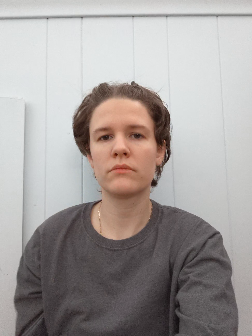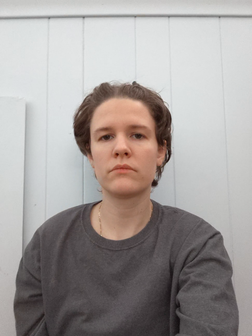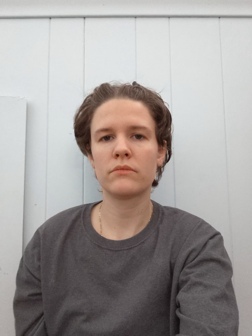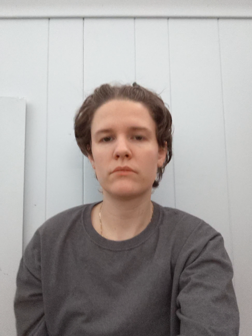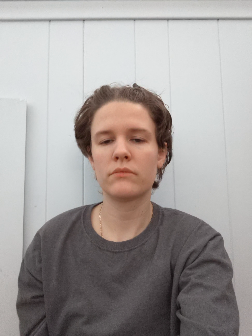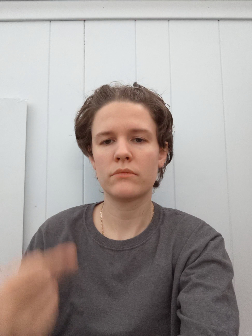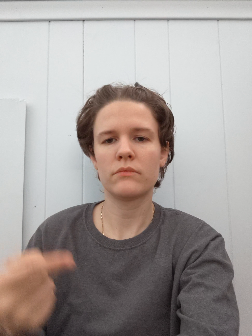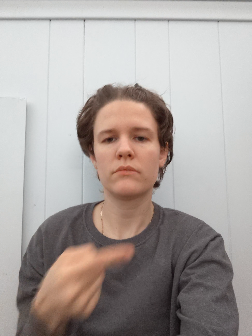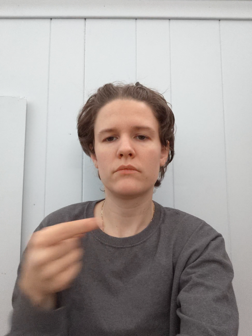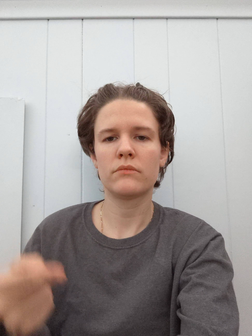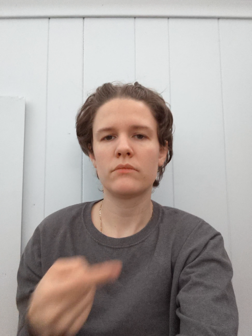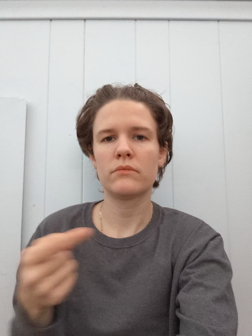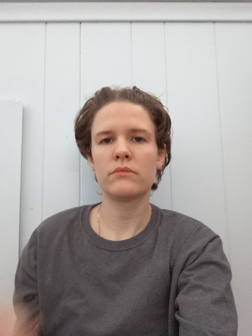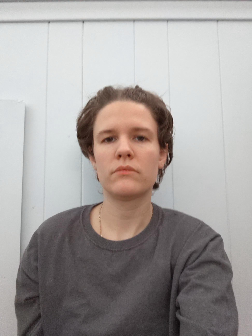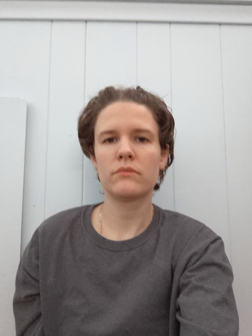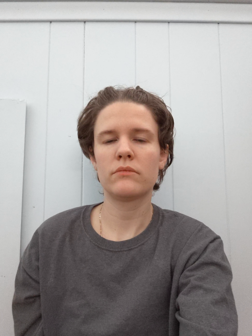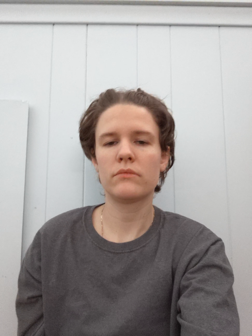owie